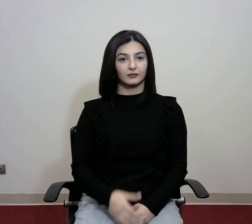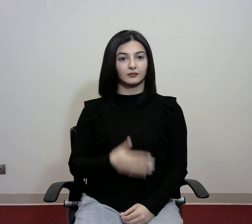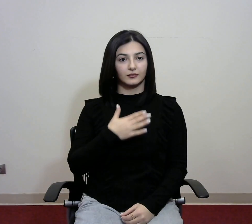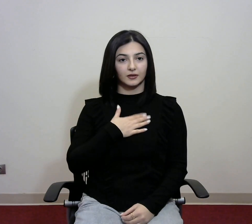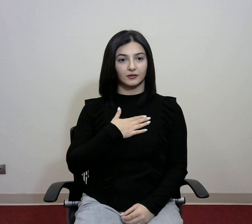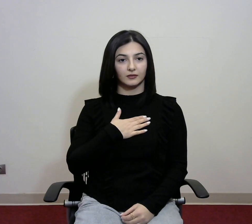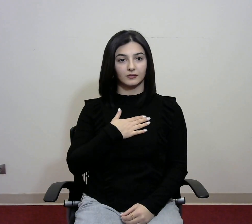mən